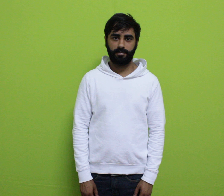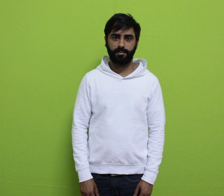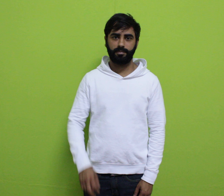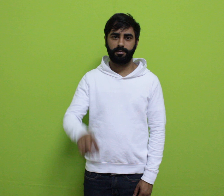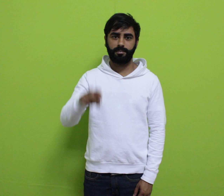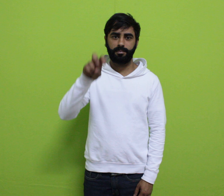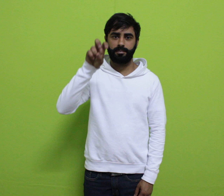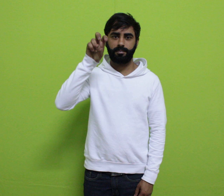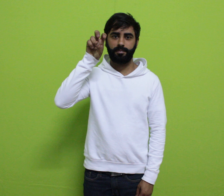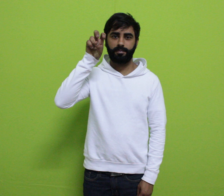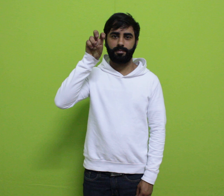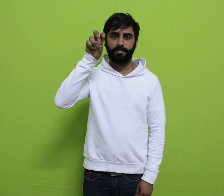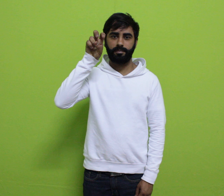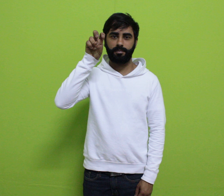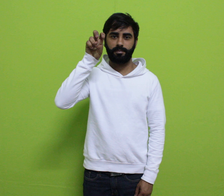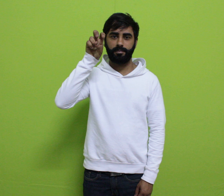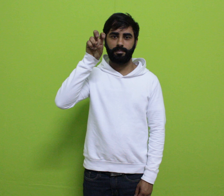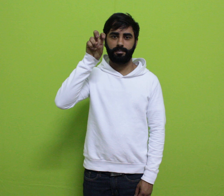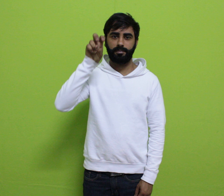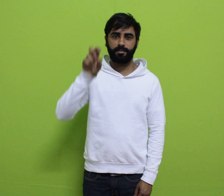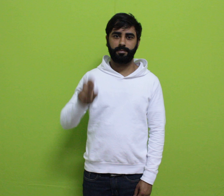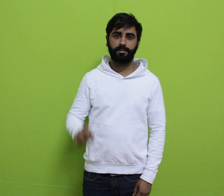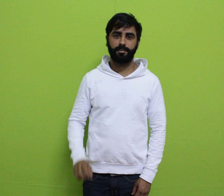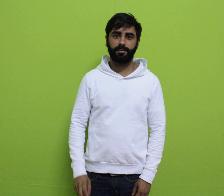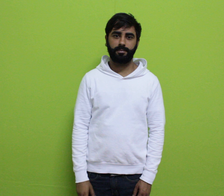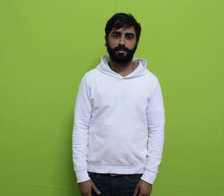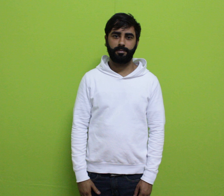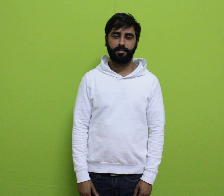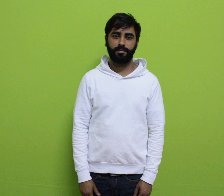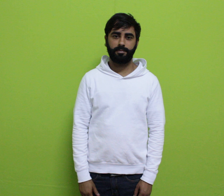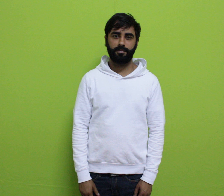cinco